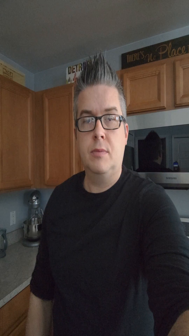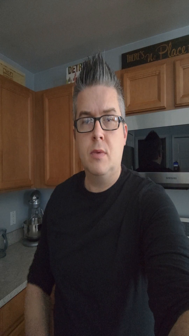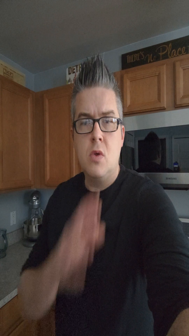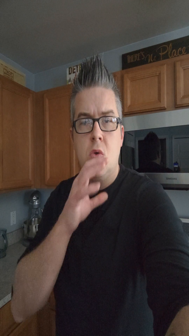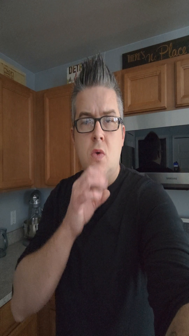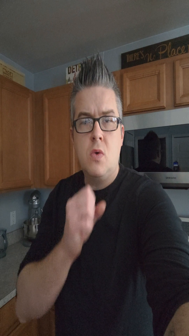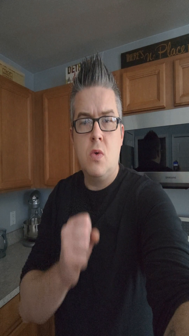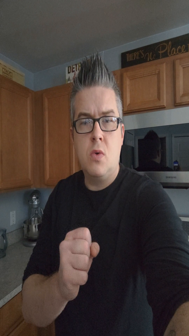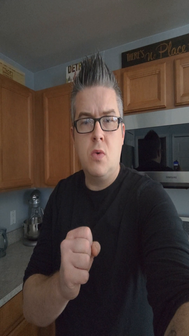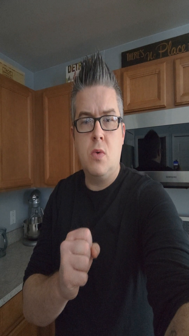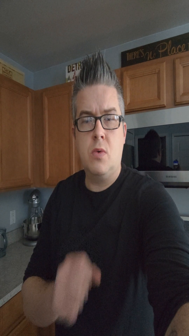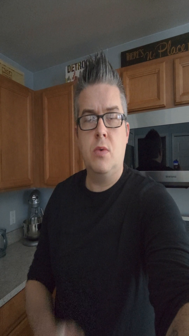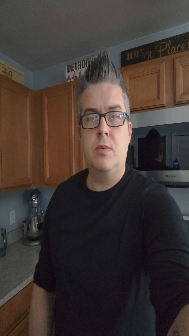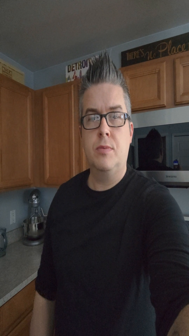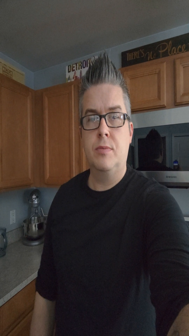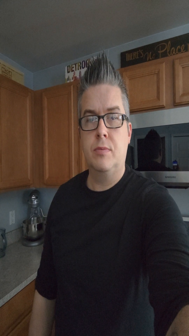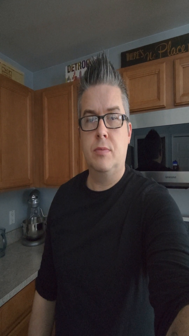old